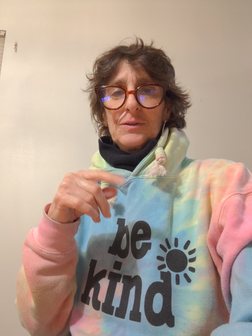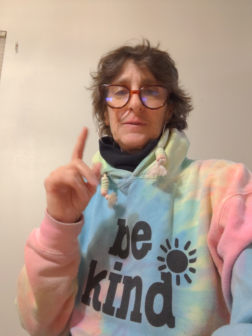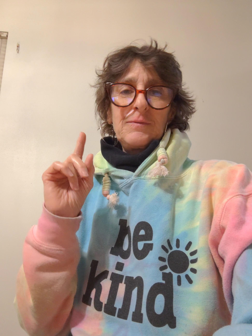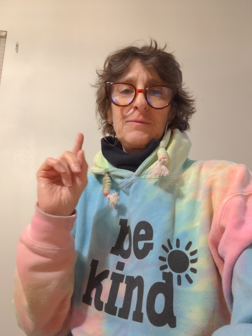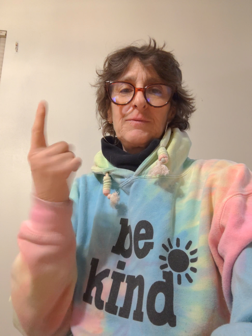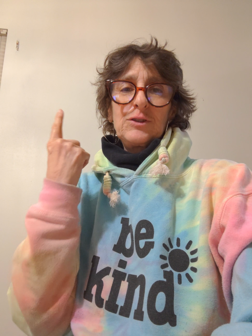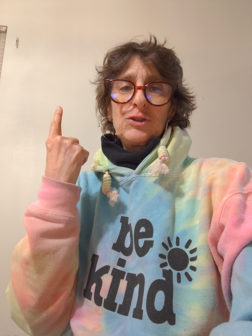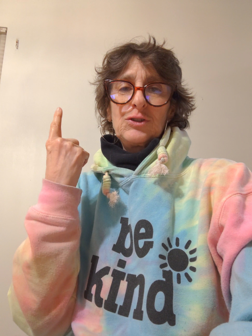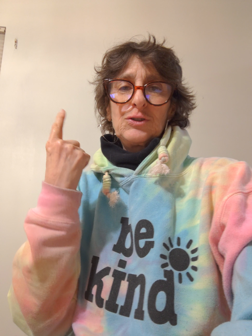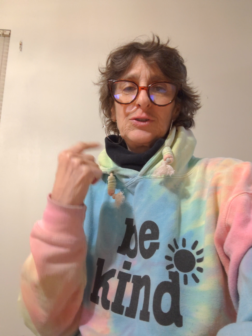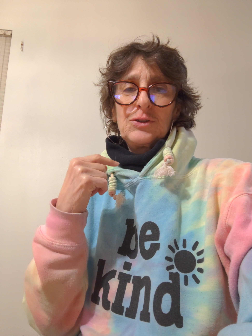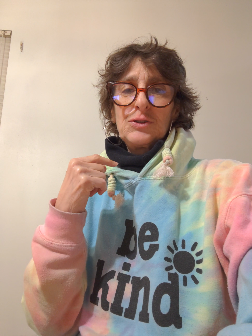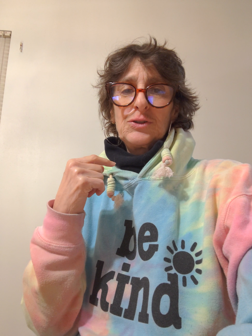first